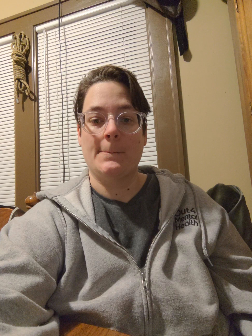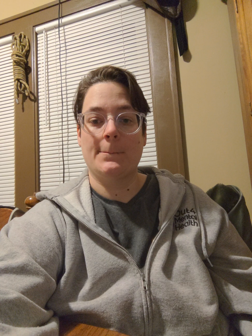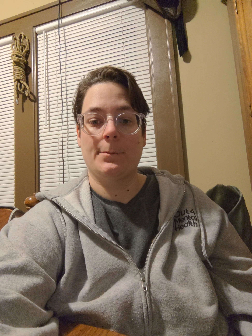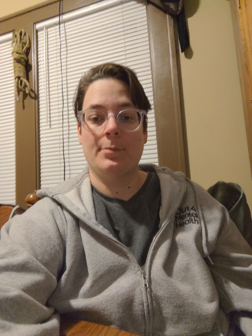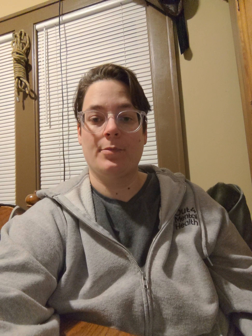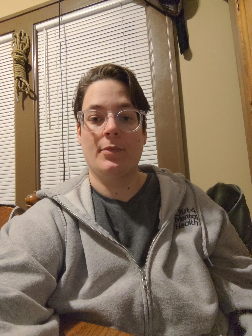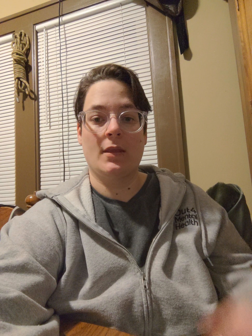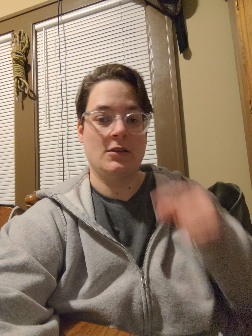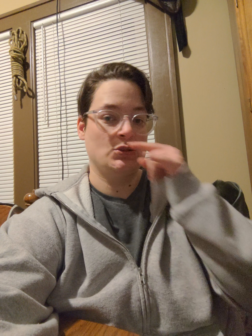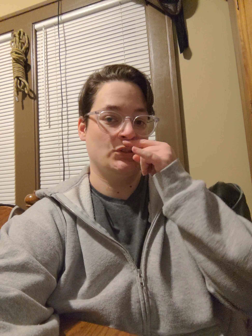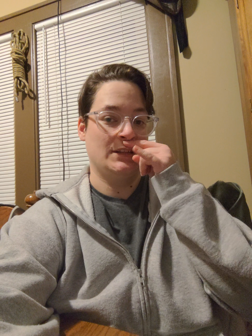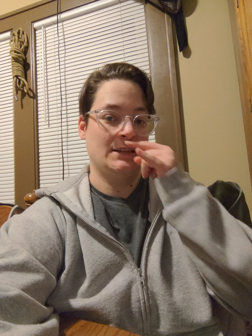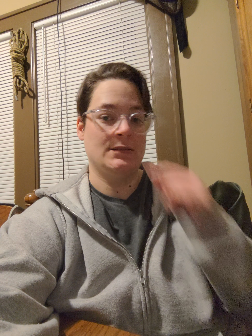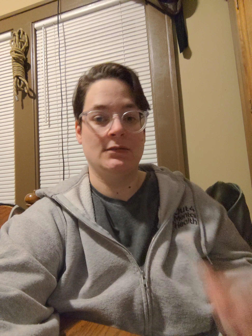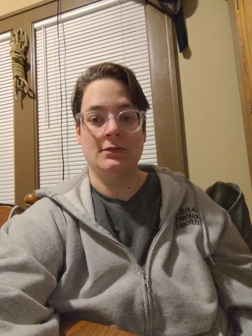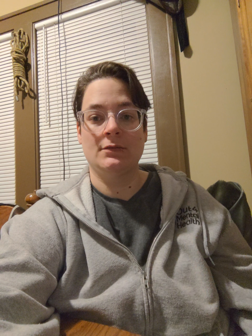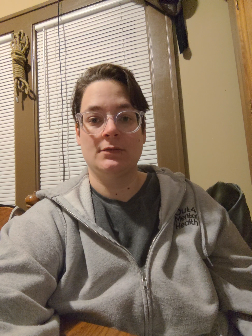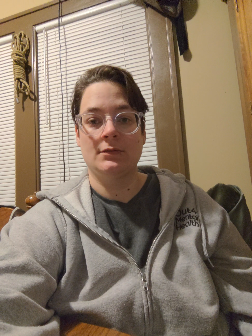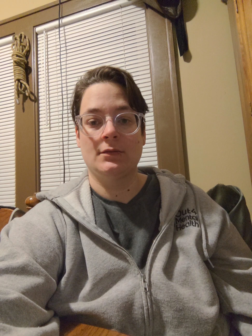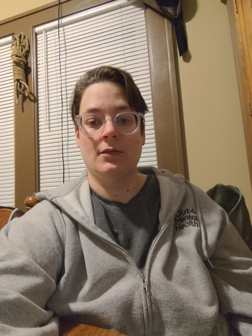child